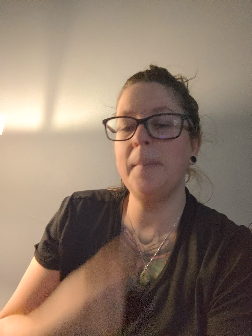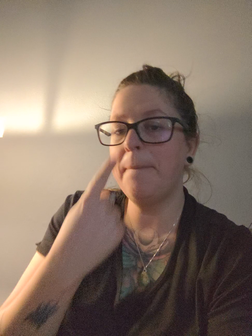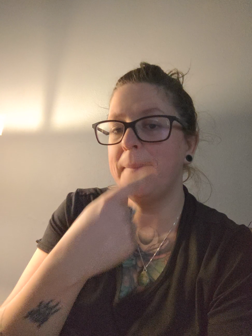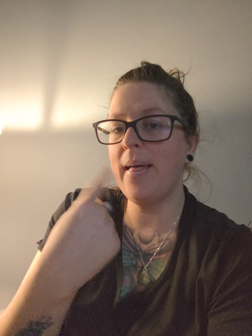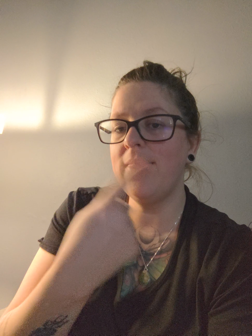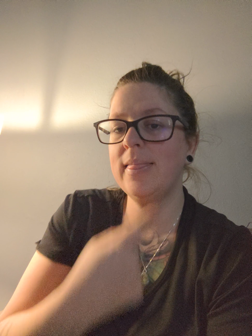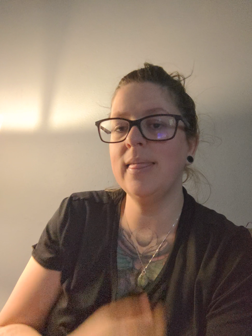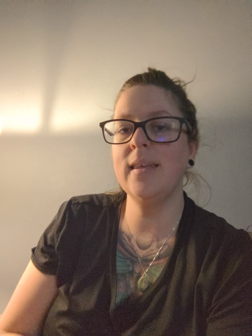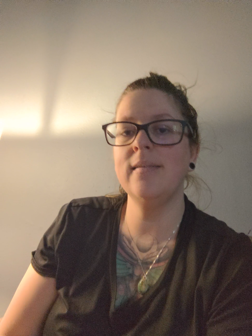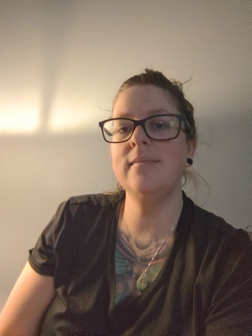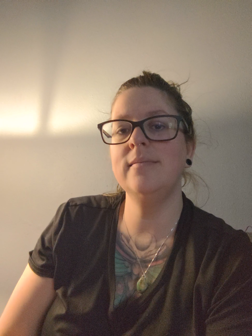mouth